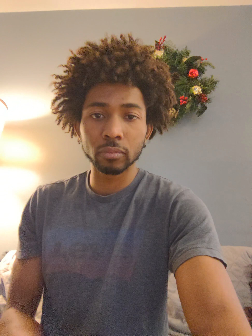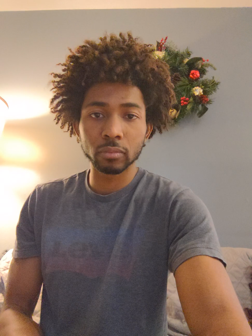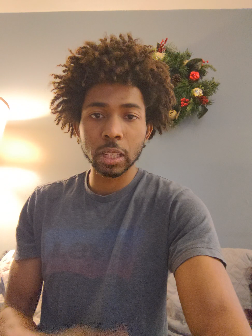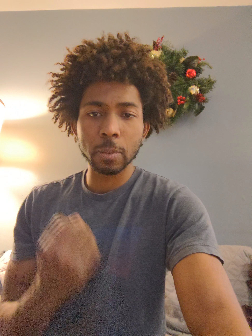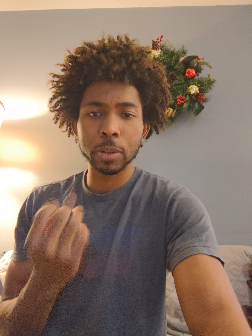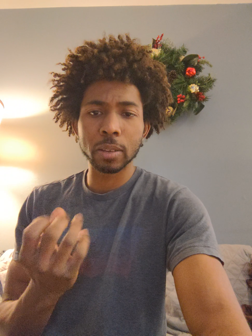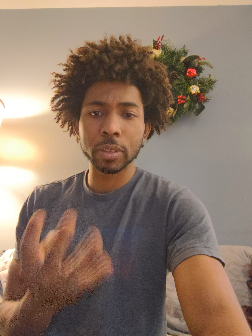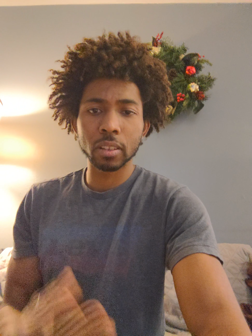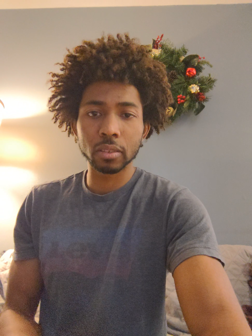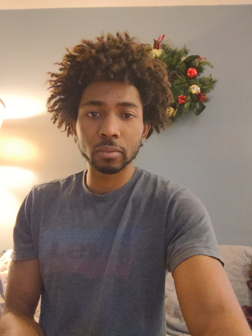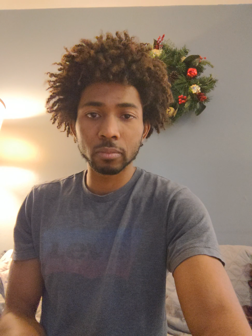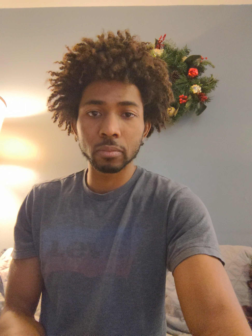many